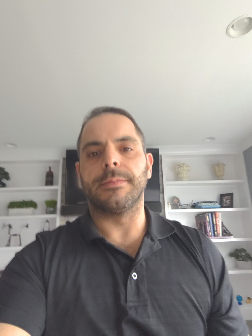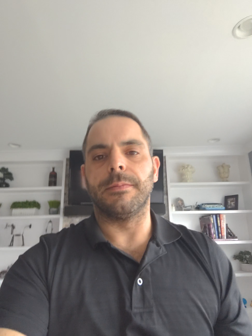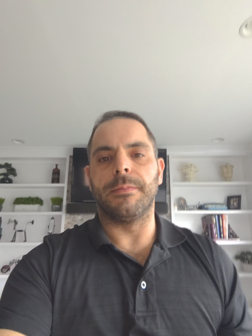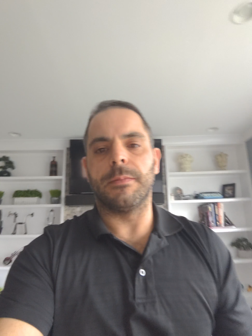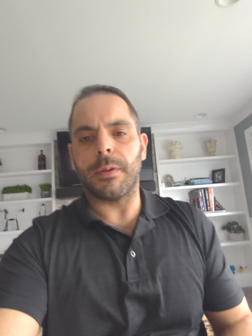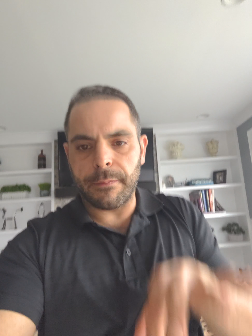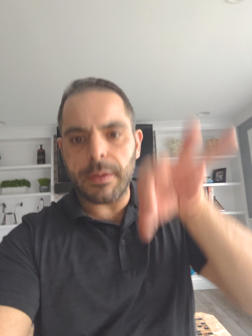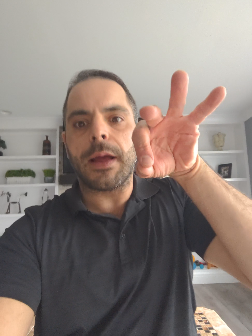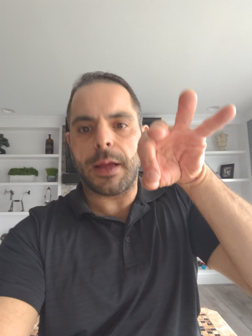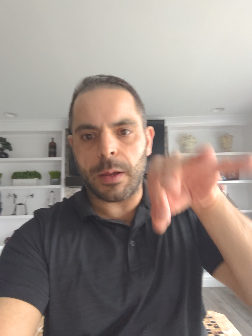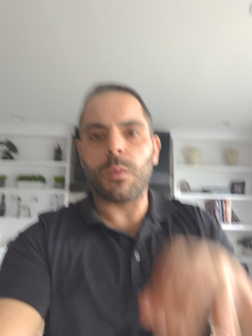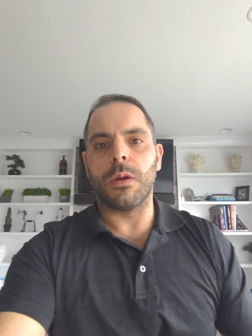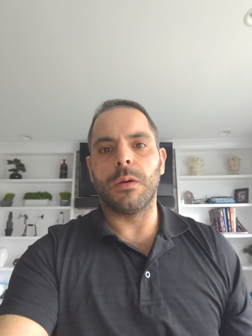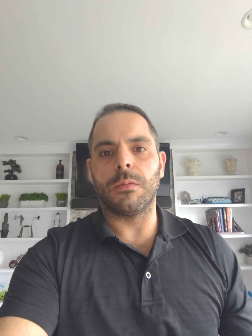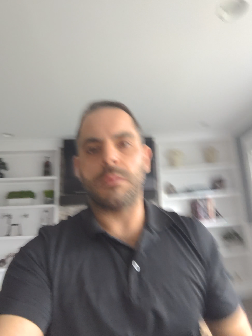find